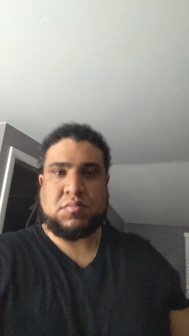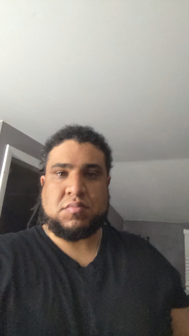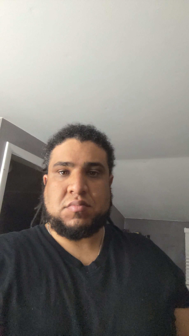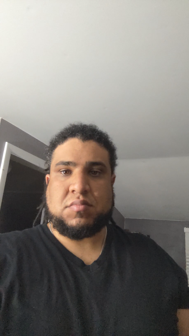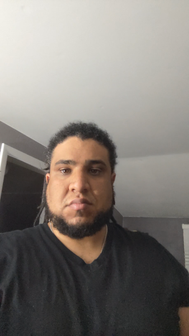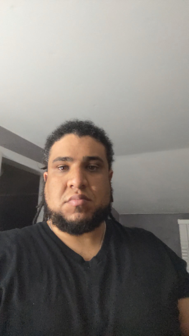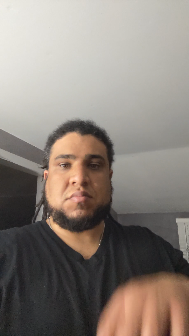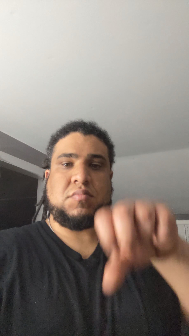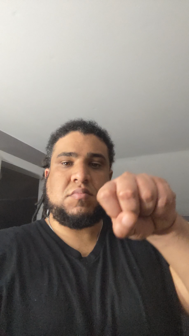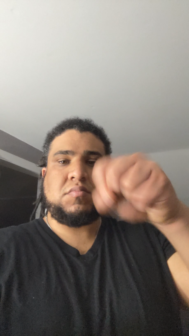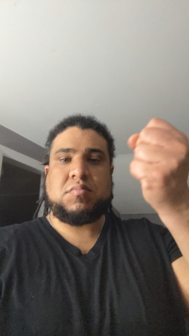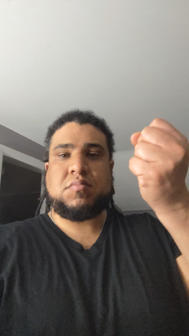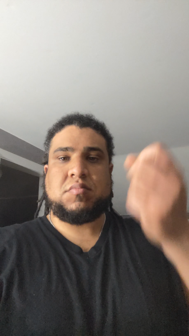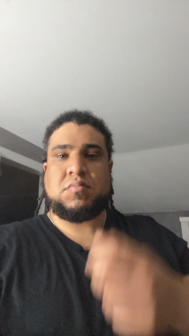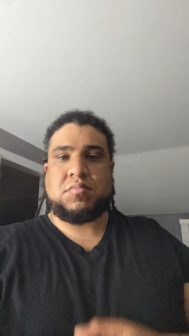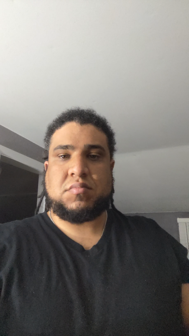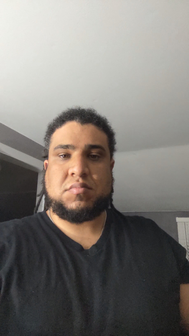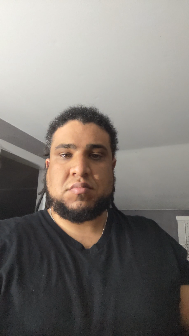break